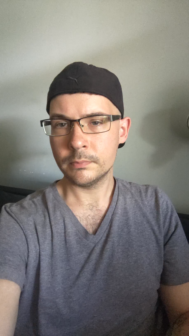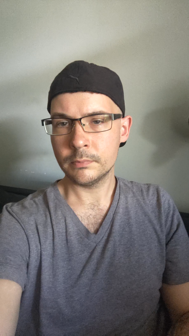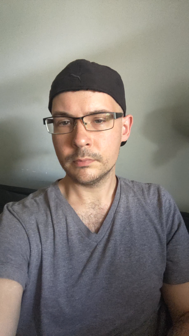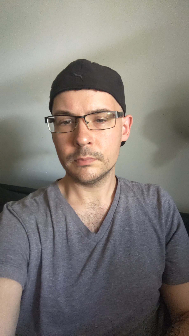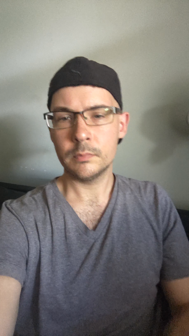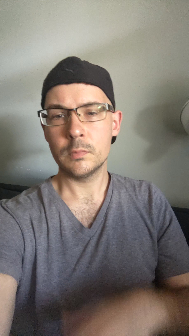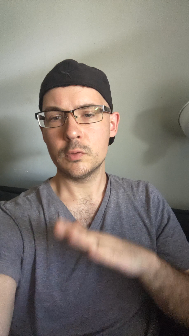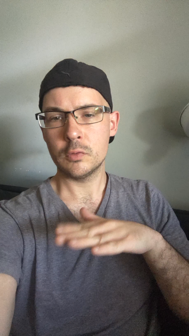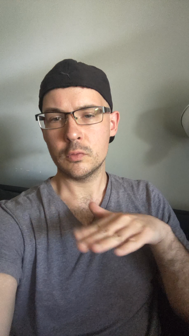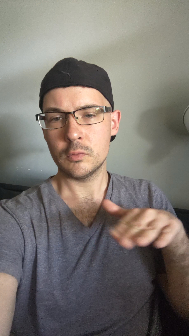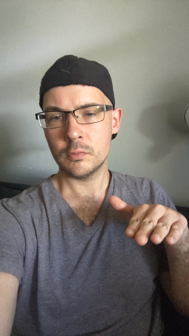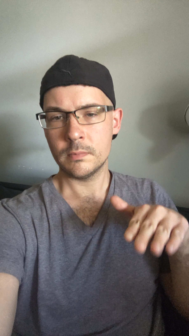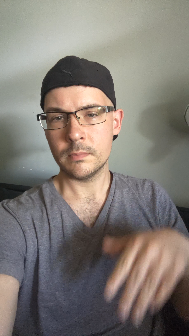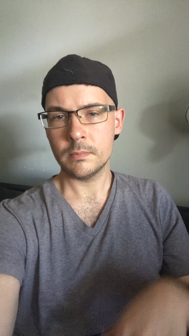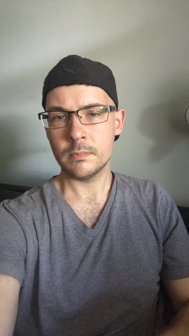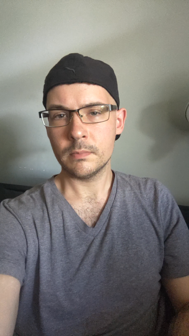children